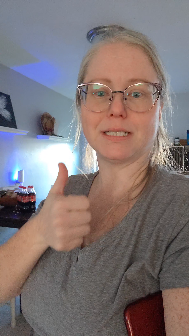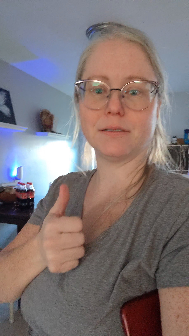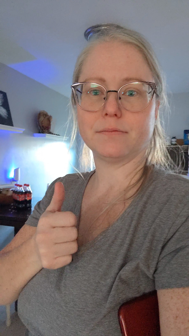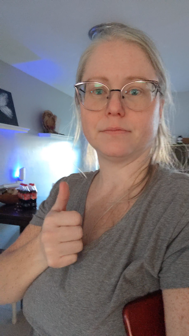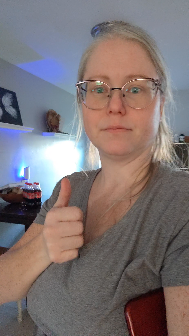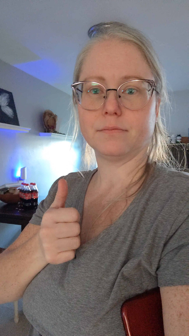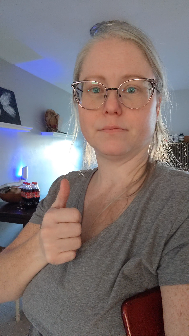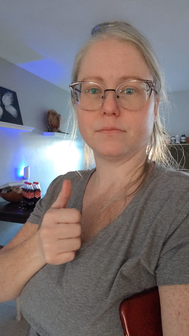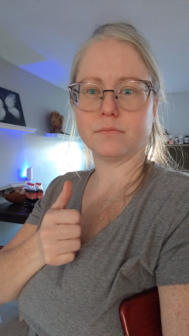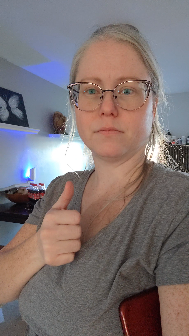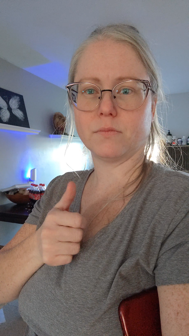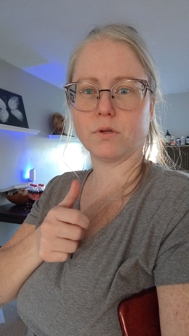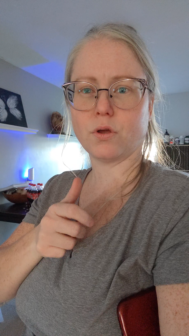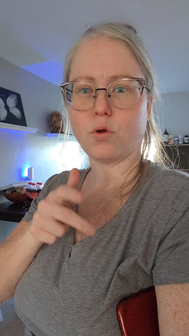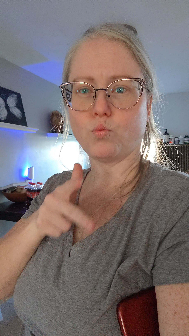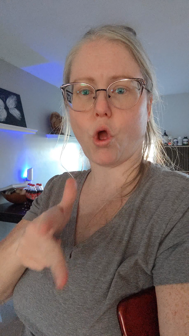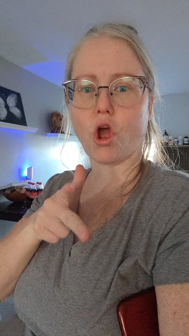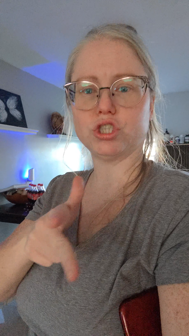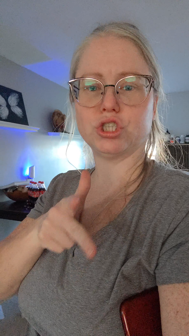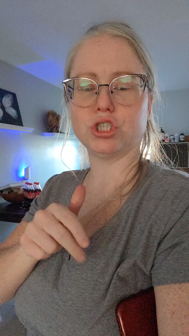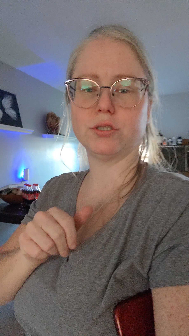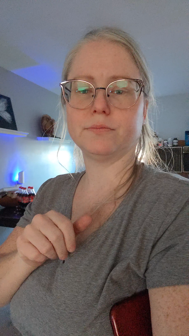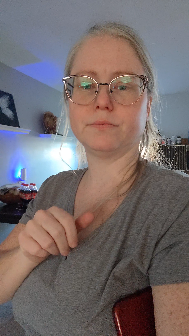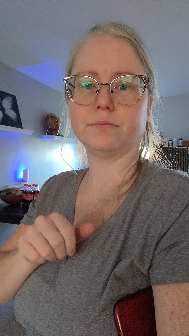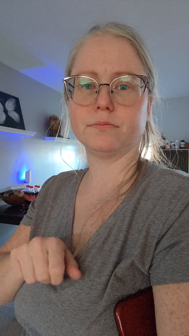garage